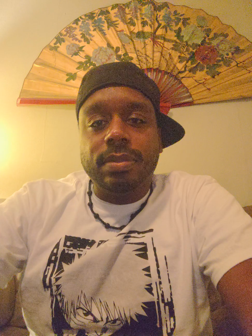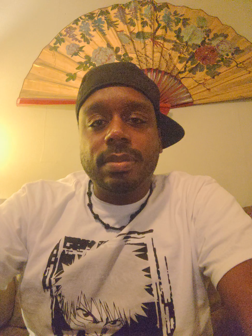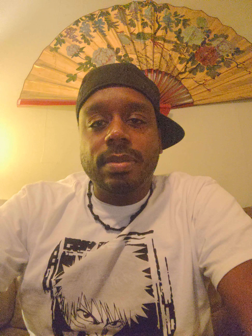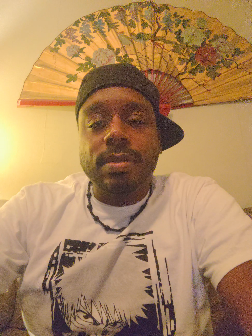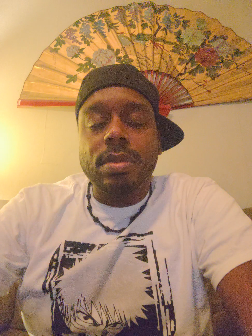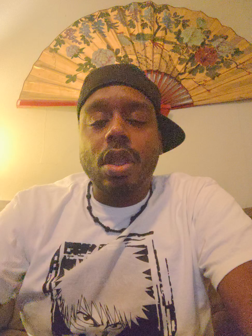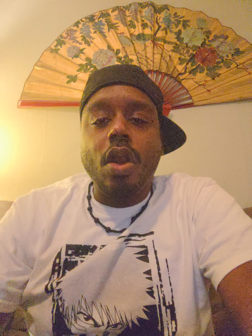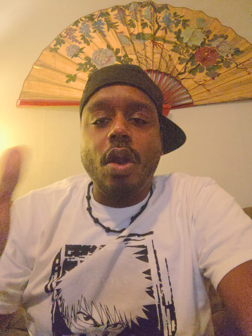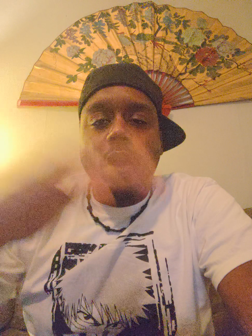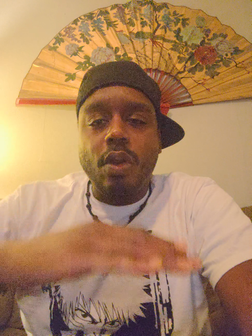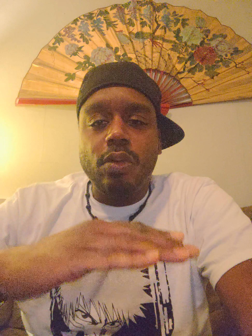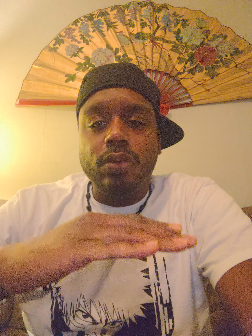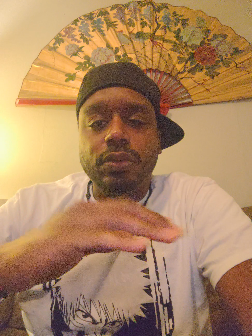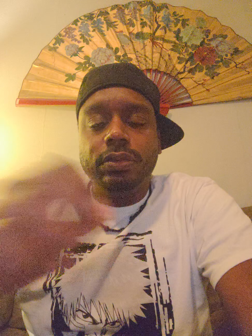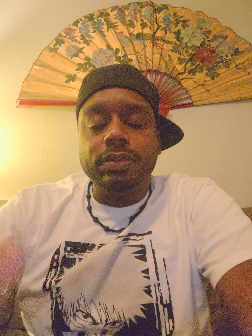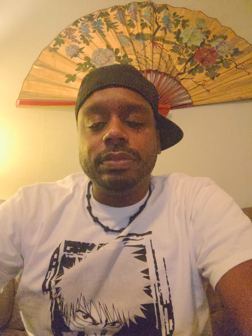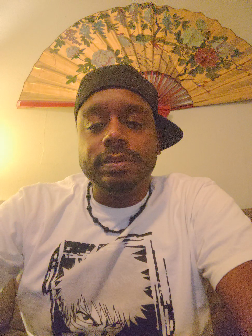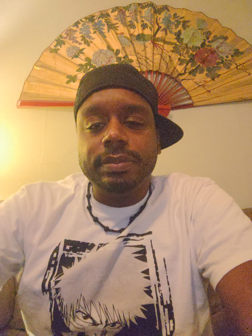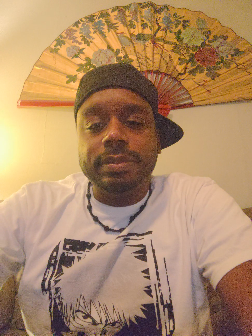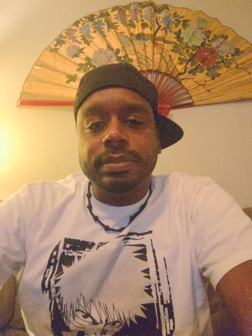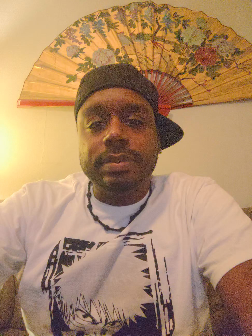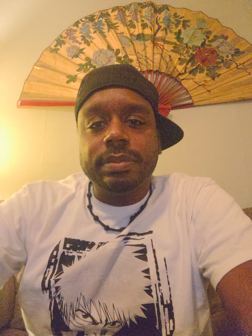on